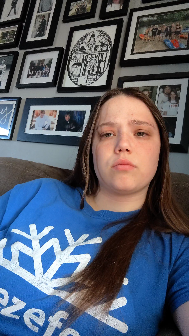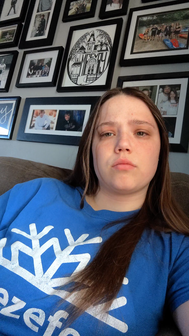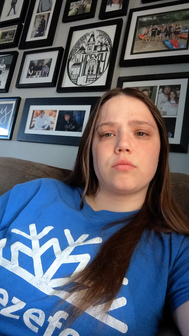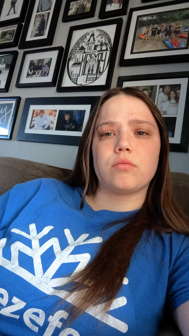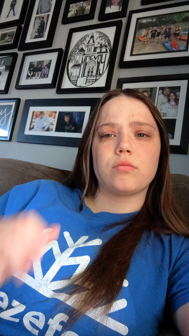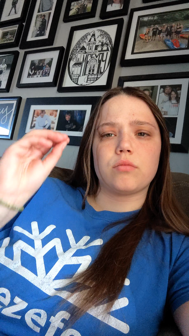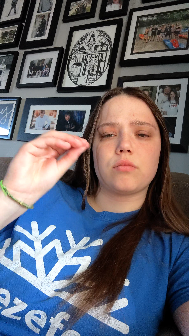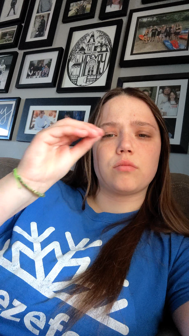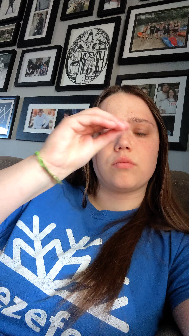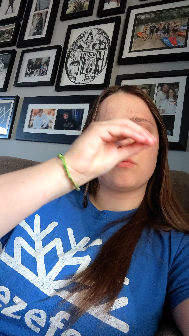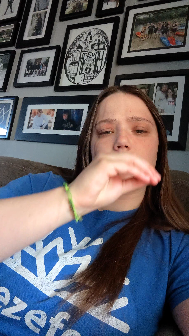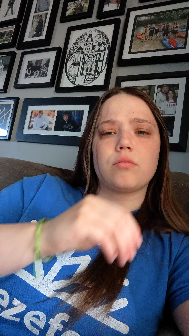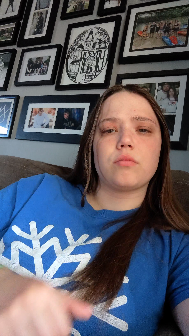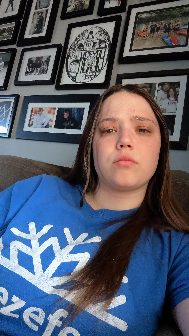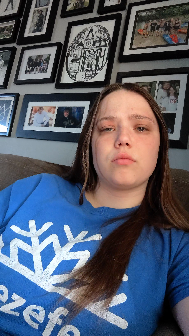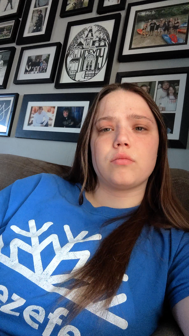dinosaur